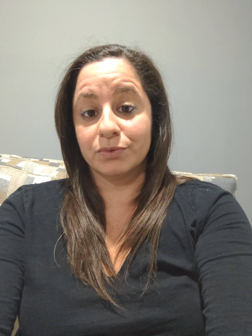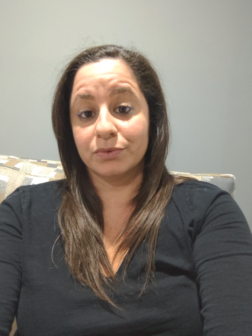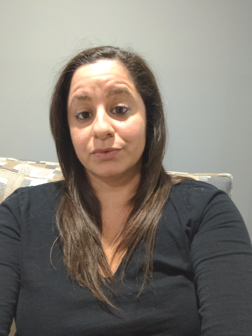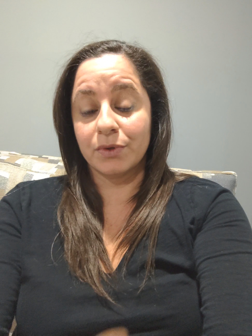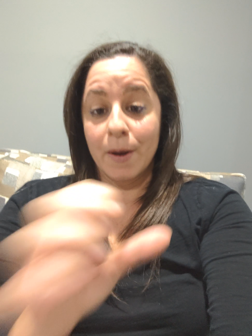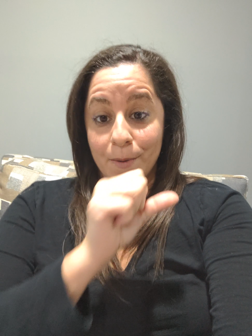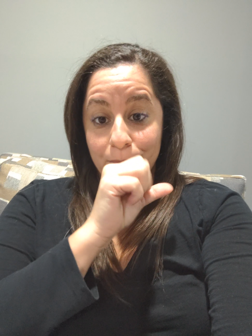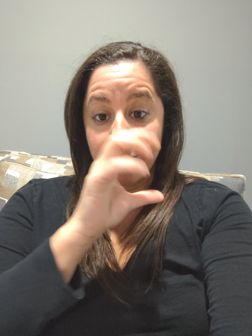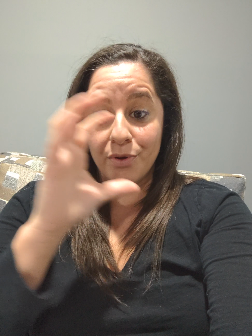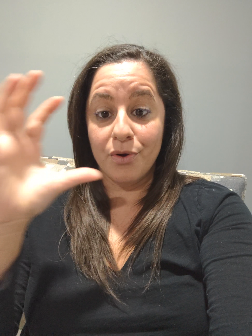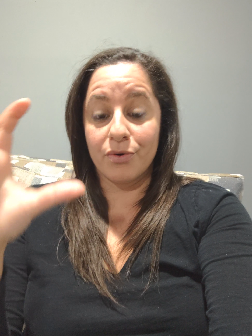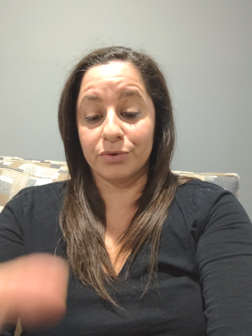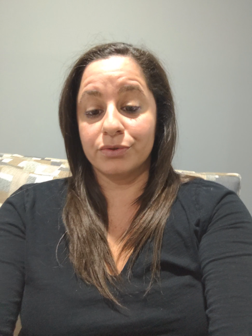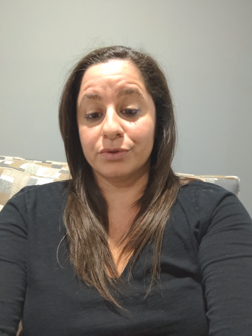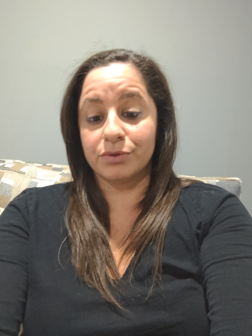balloon